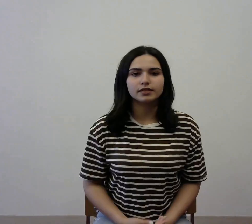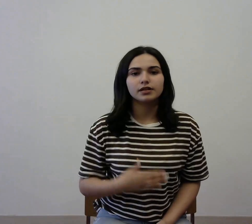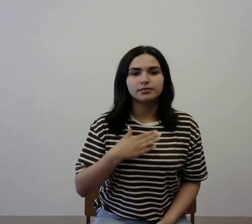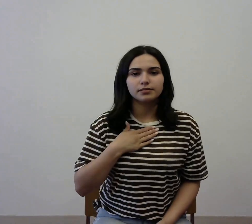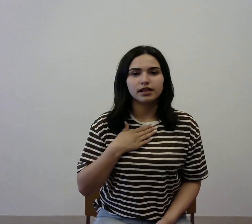mən